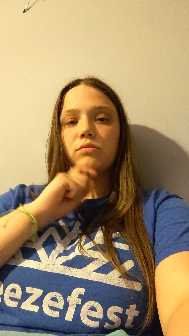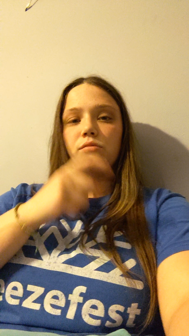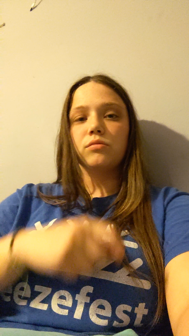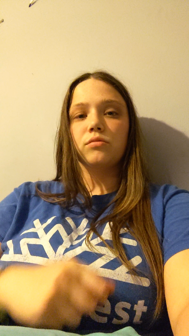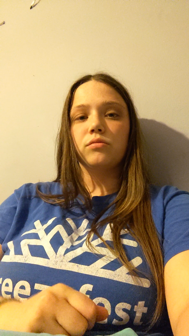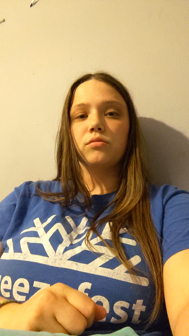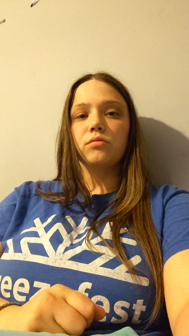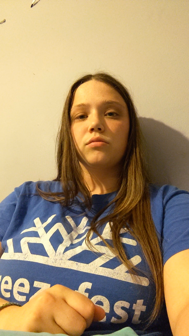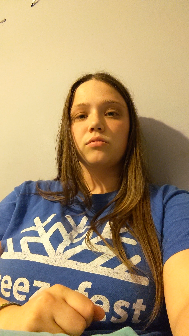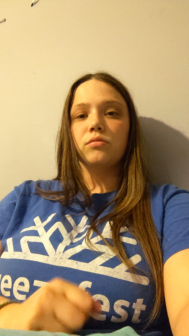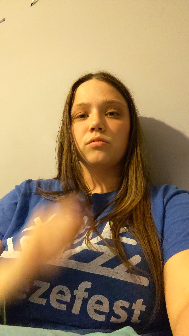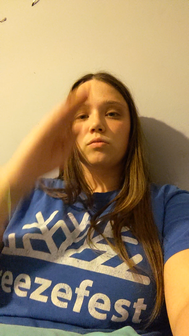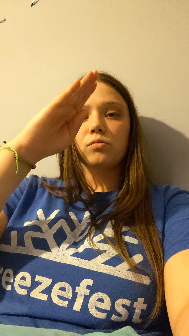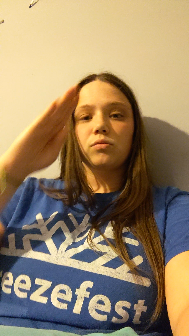roof